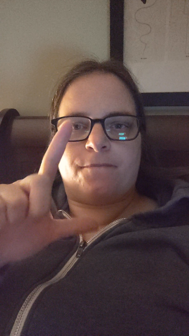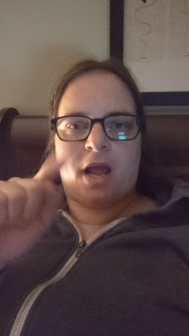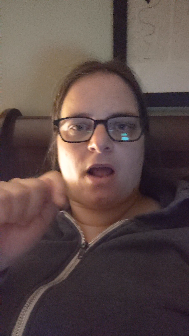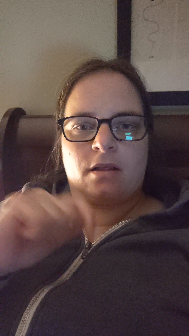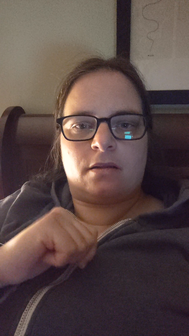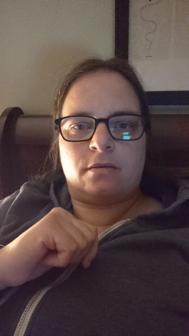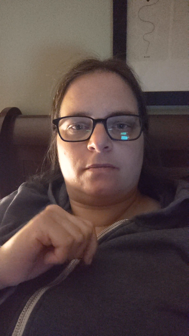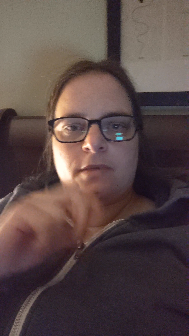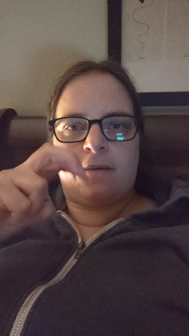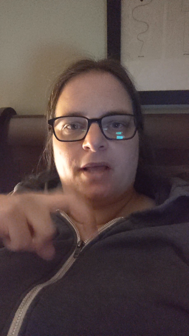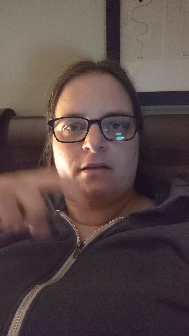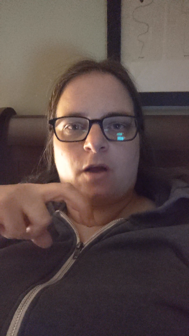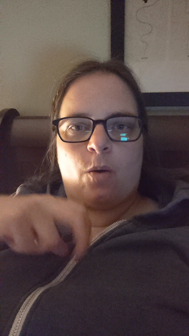potato